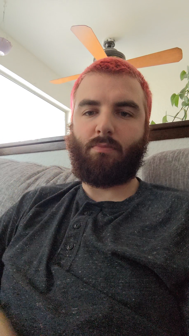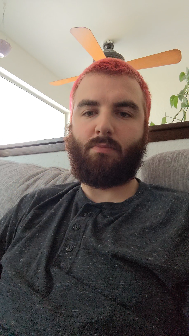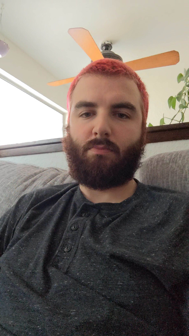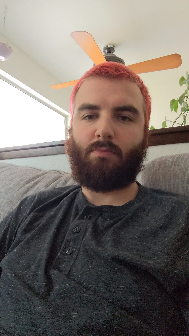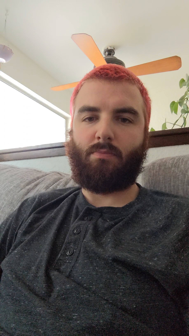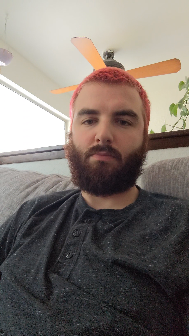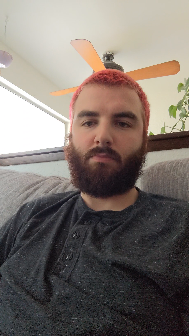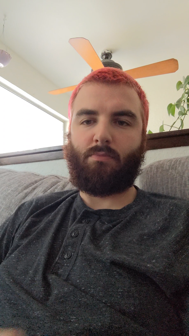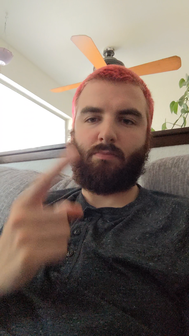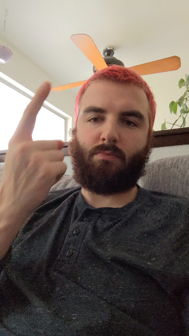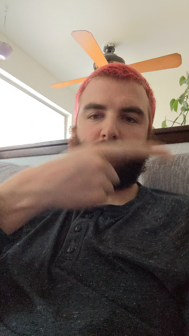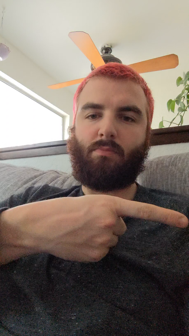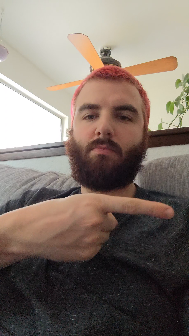day